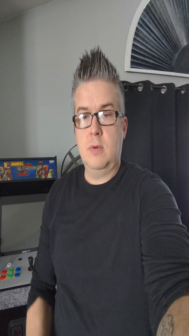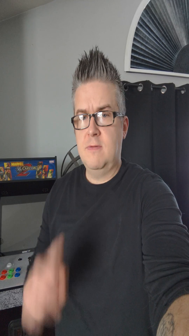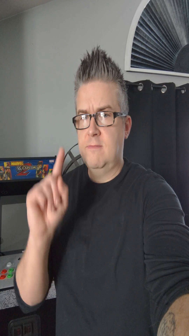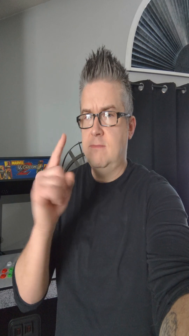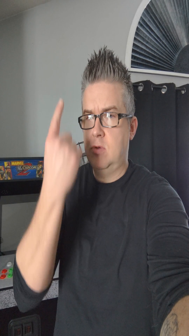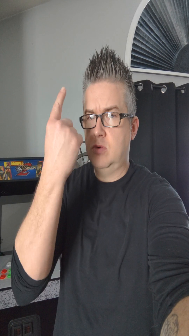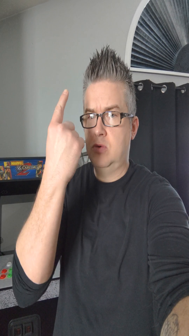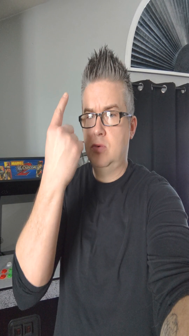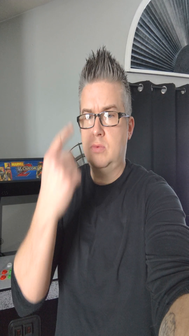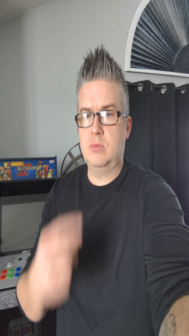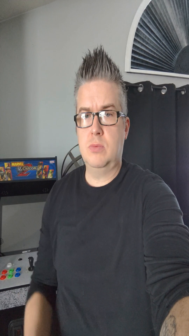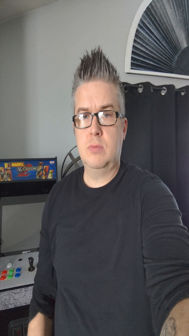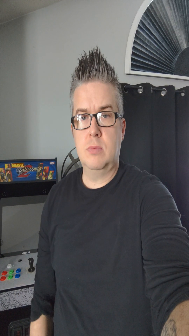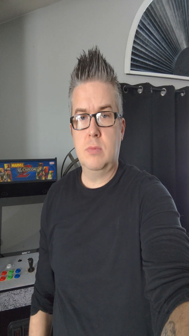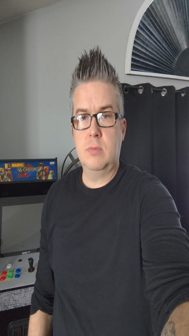first